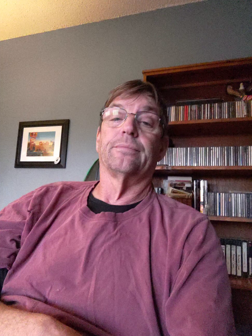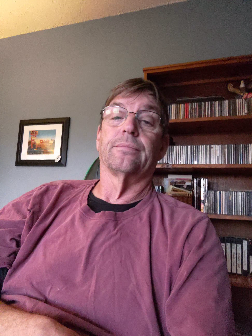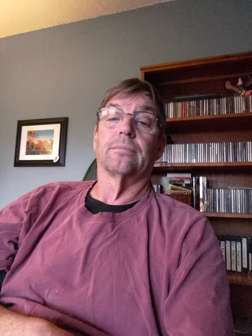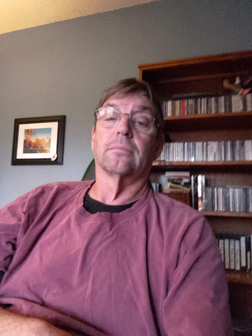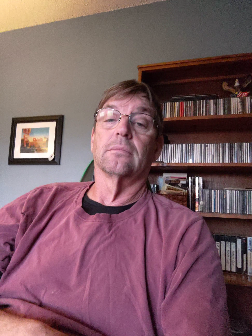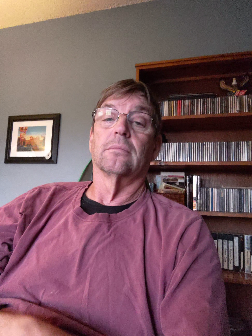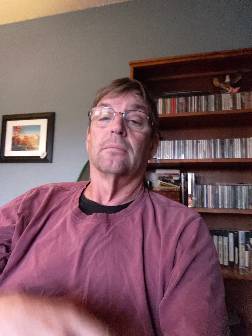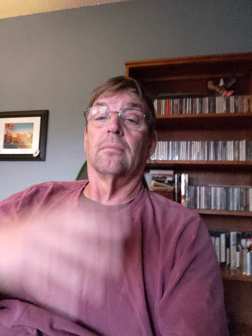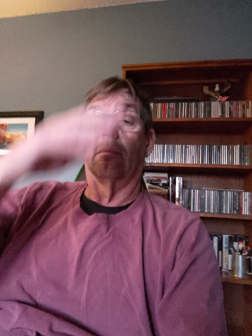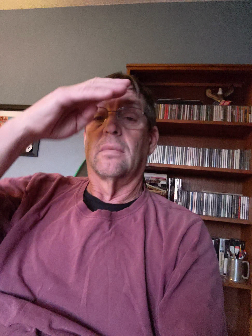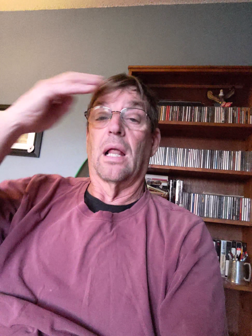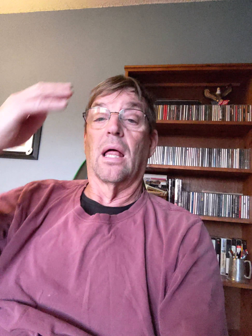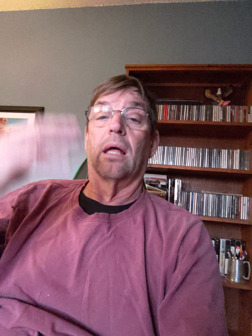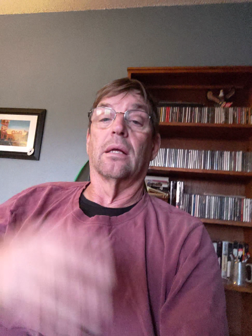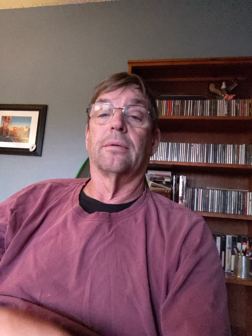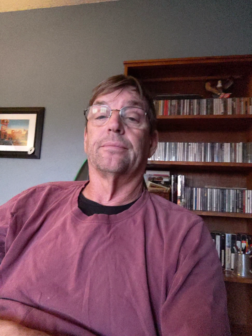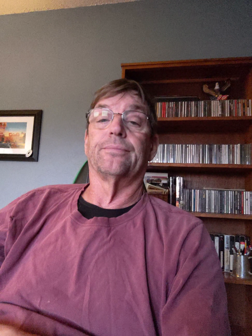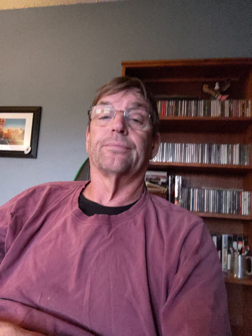black